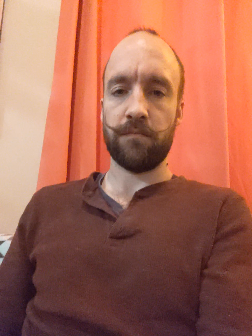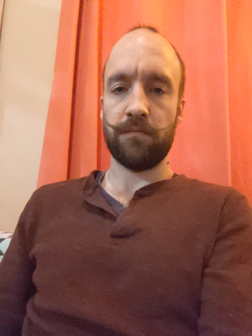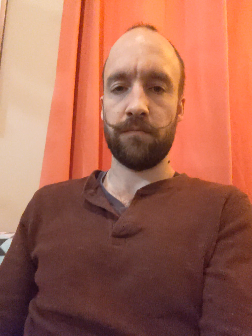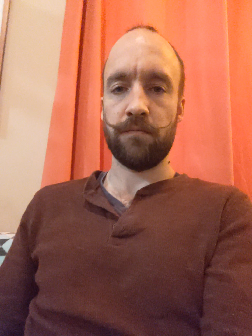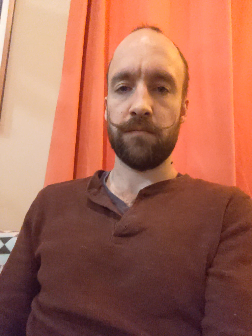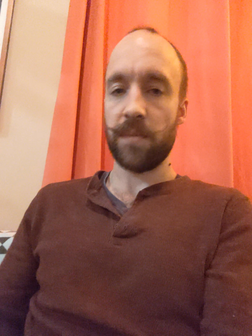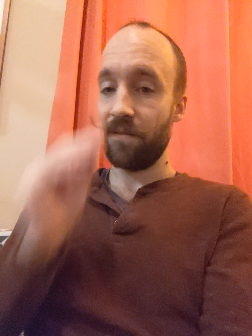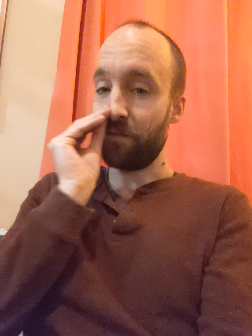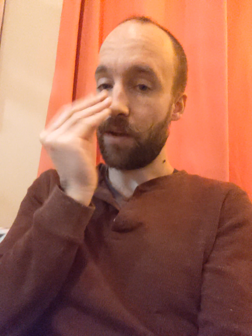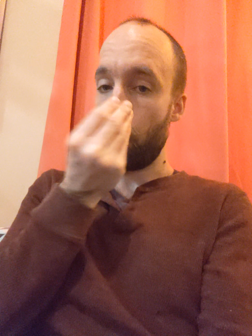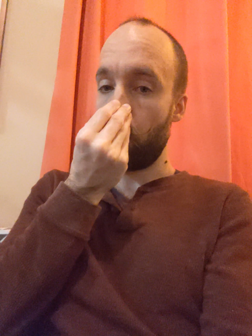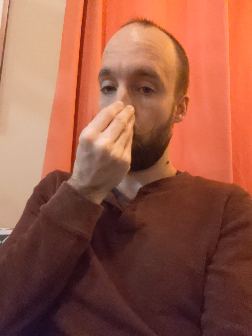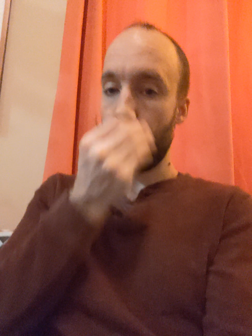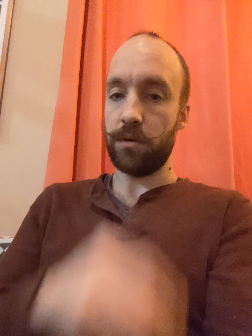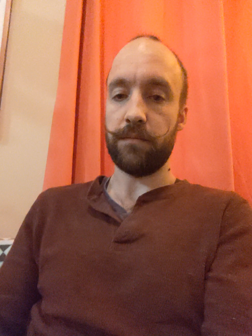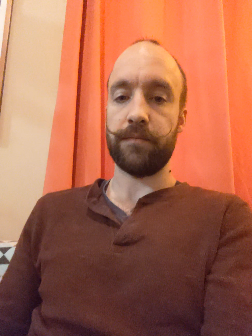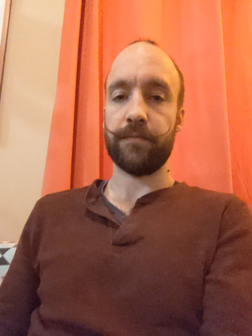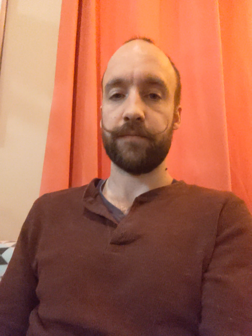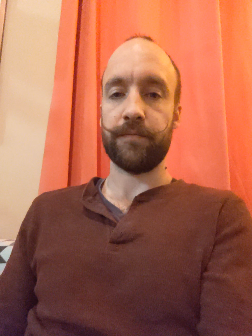flower